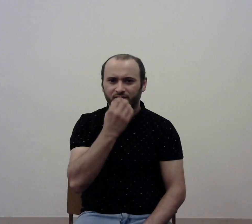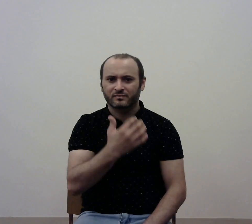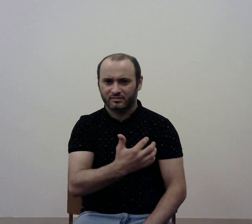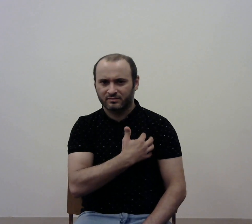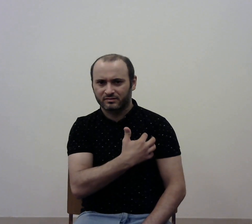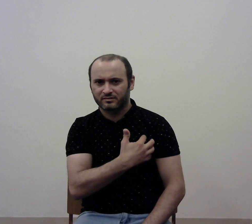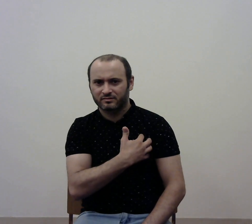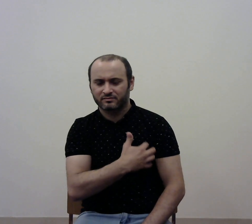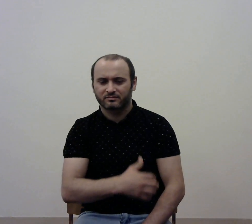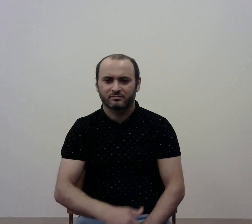istəmək